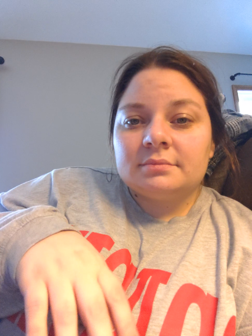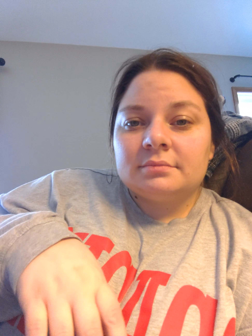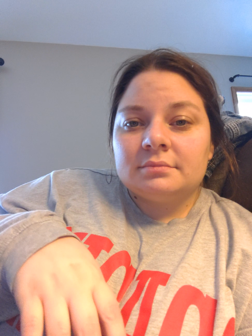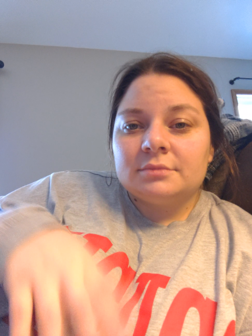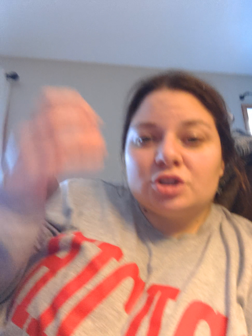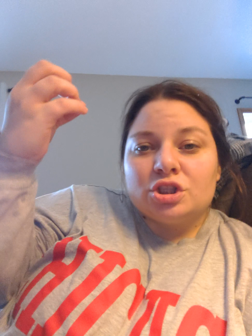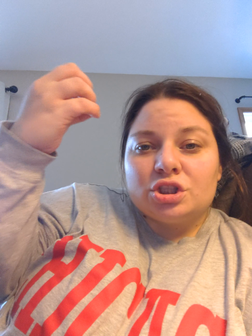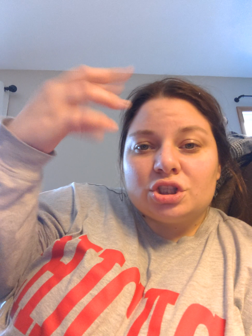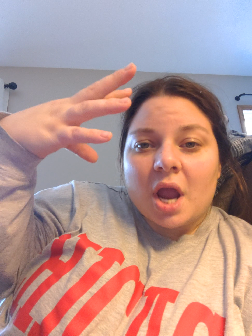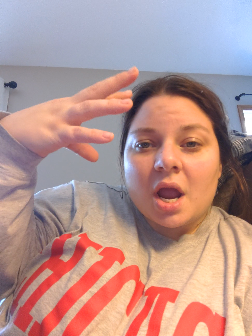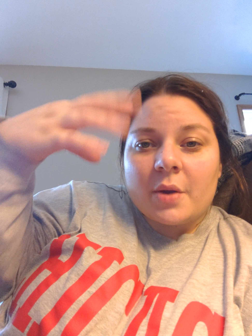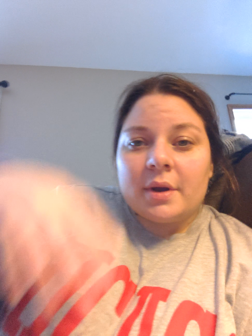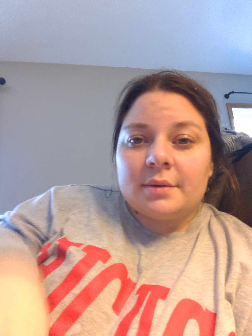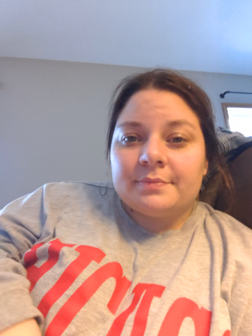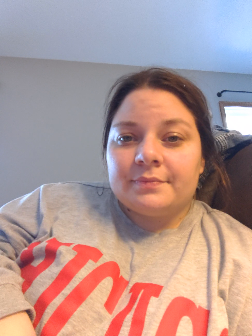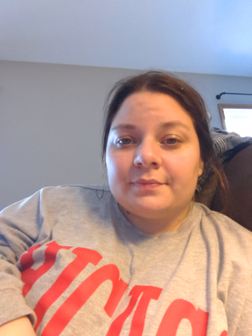shower